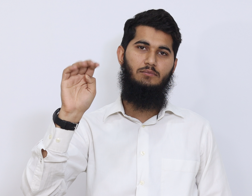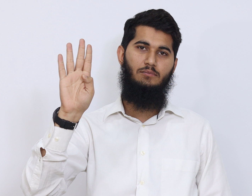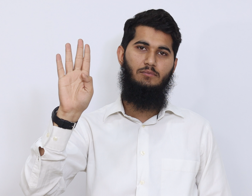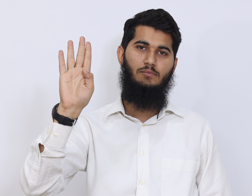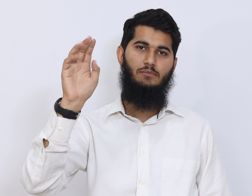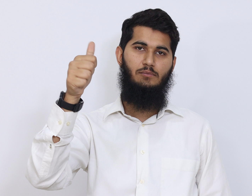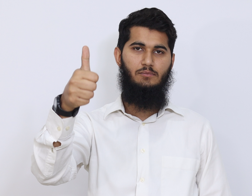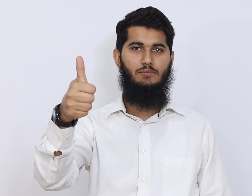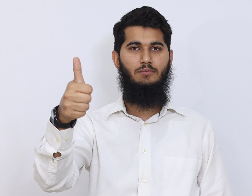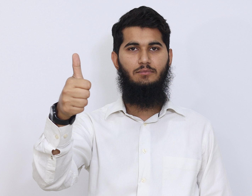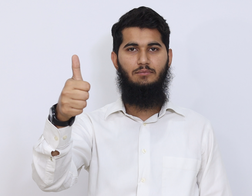best